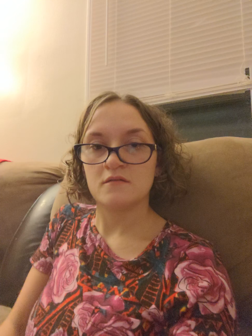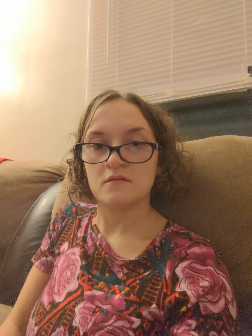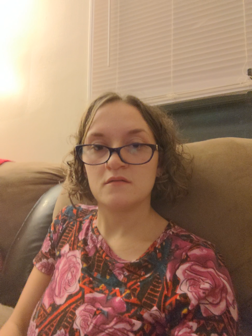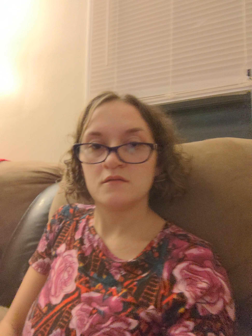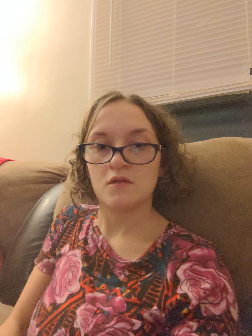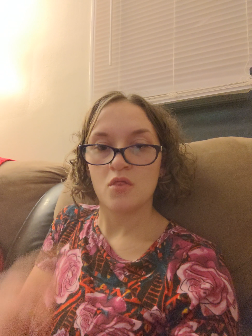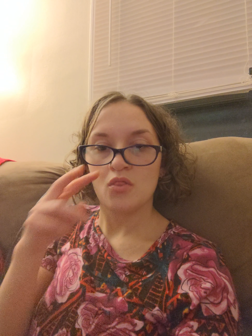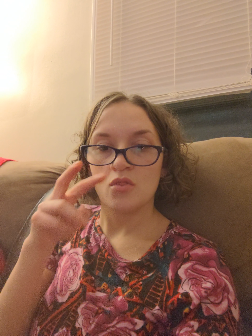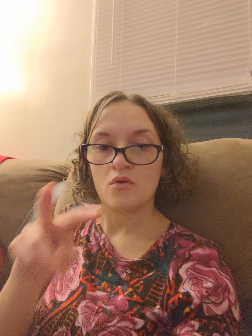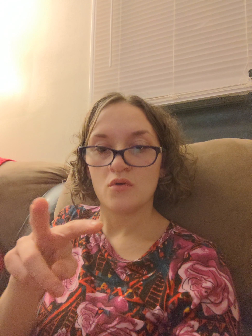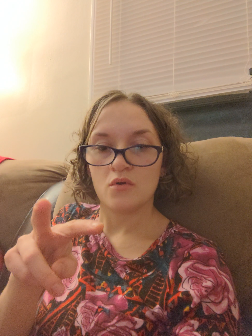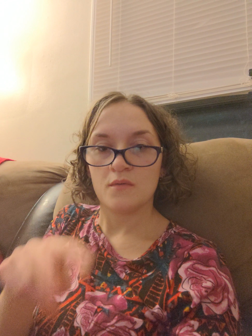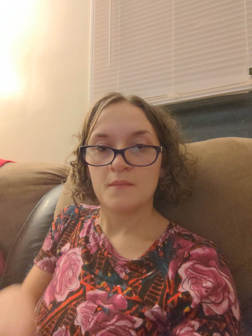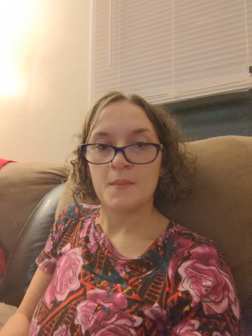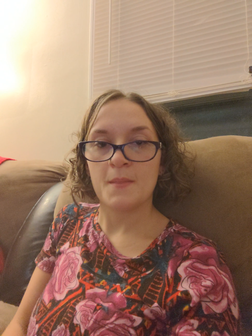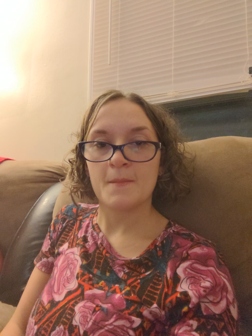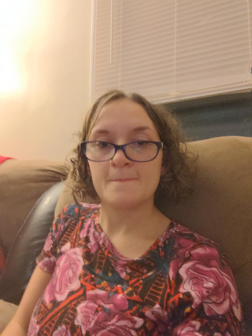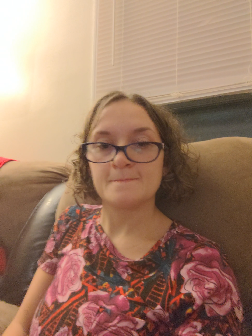look